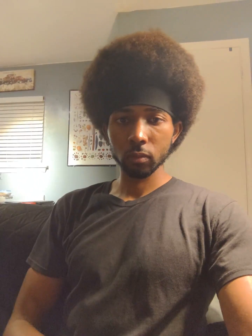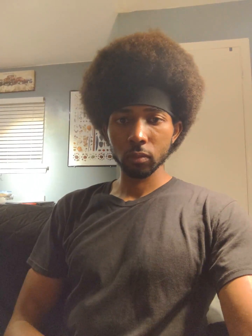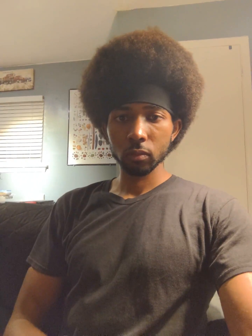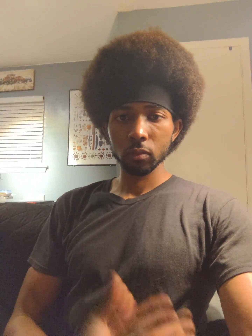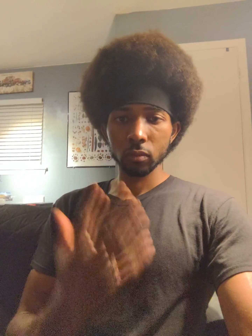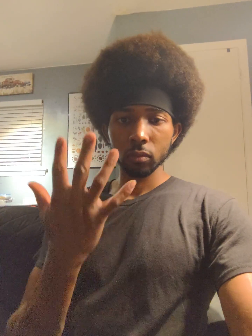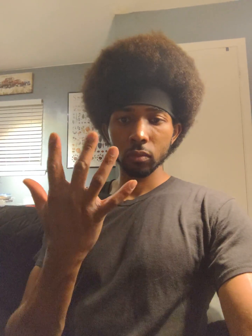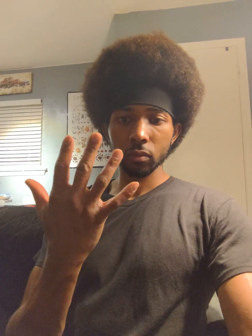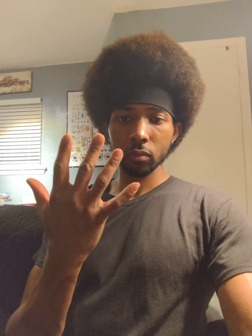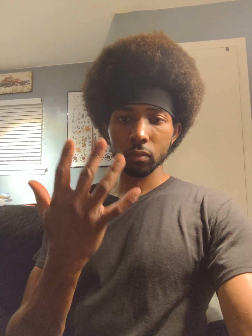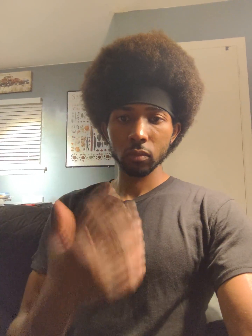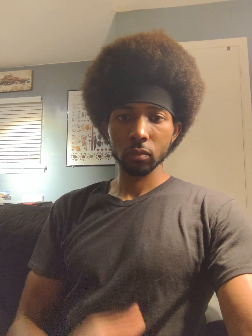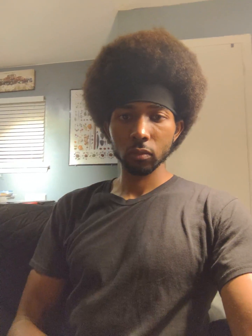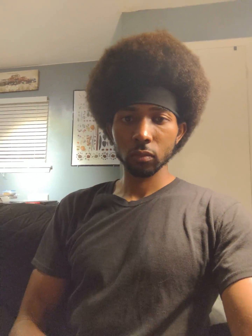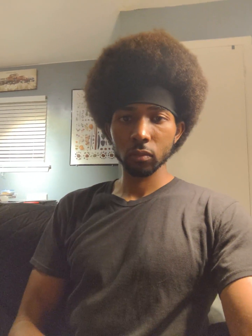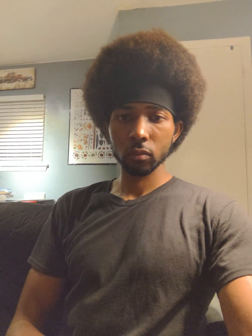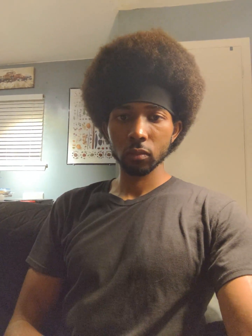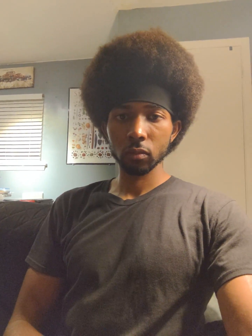hand